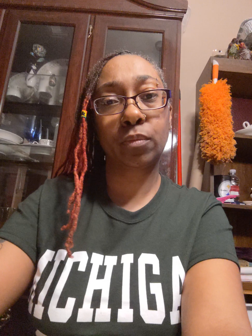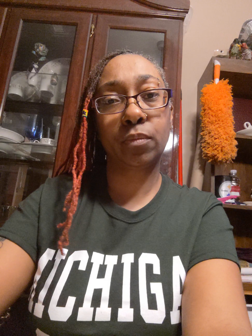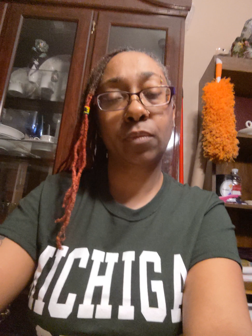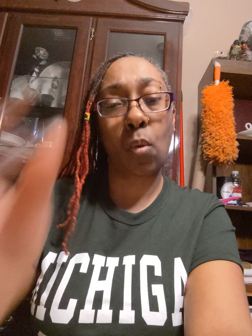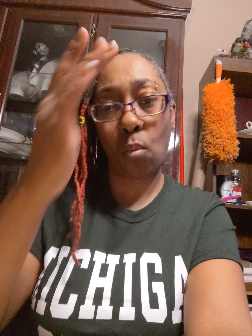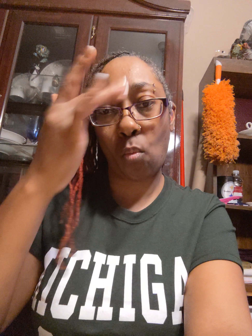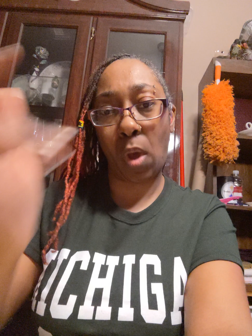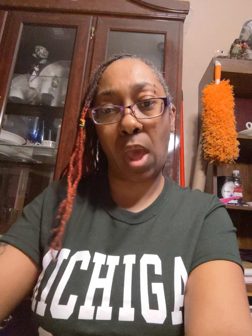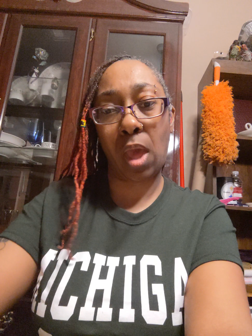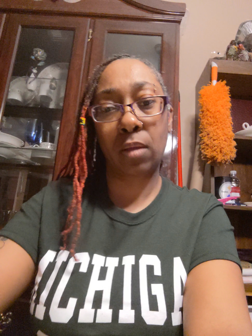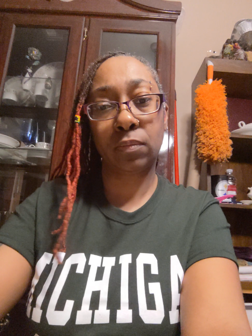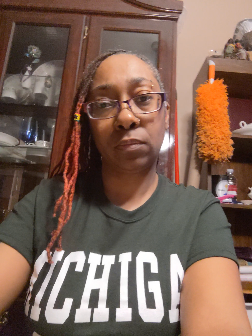why